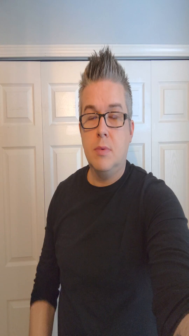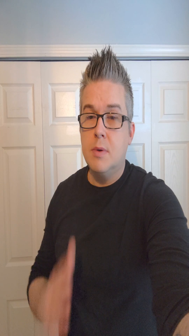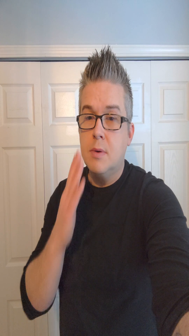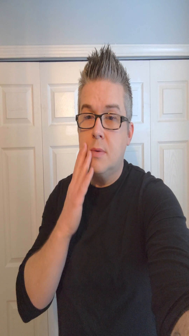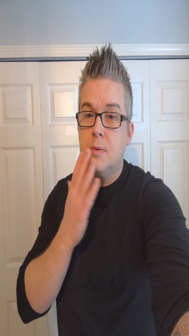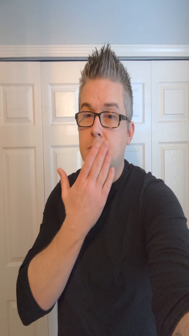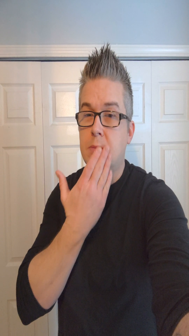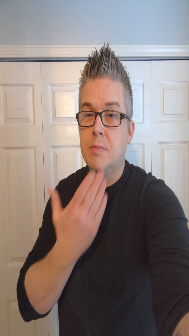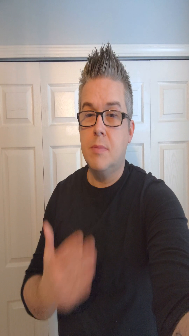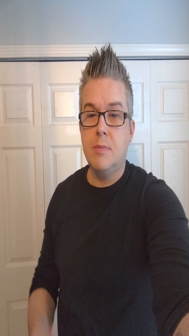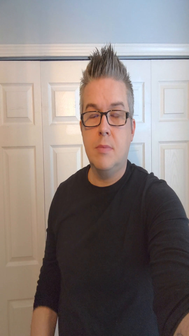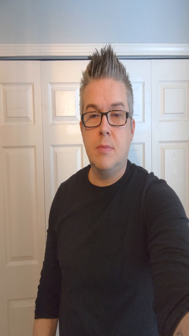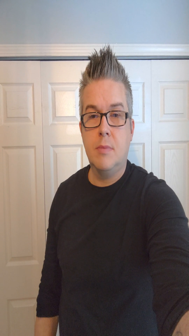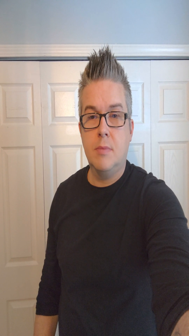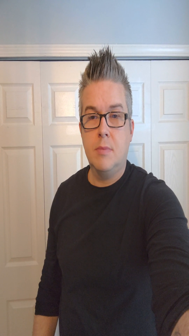napkin